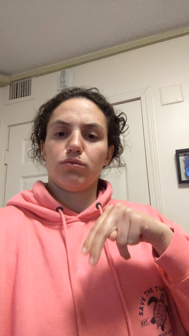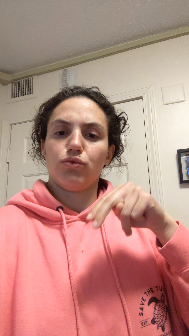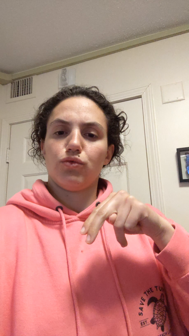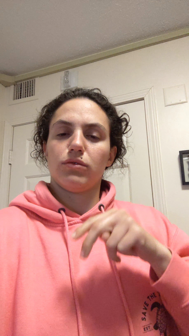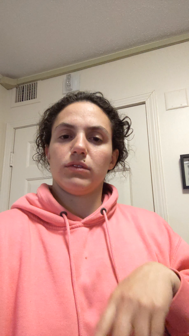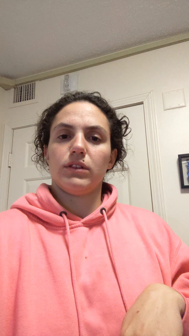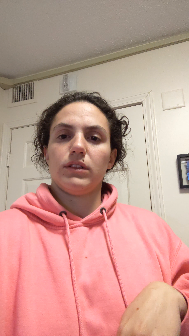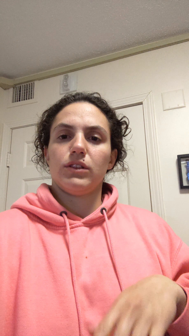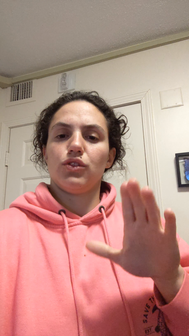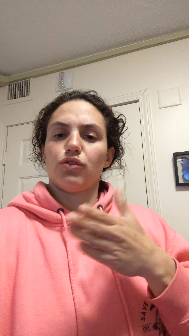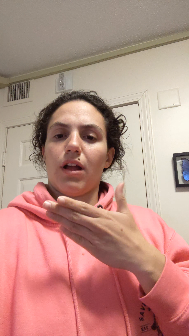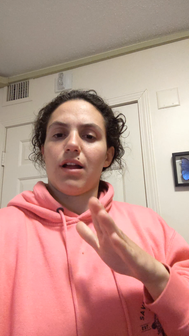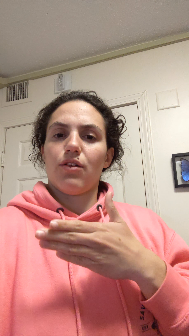share